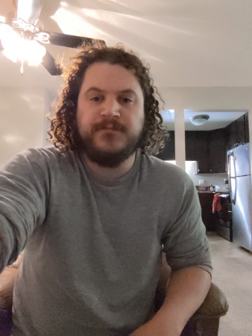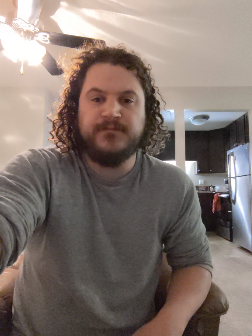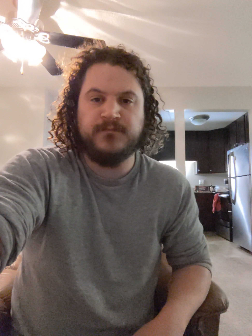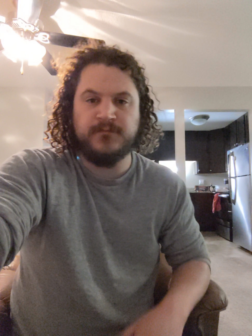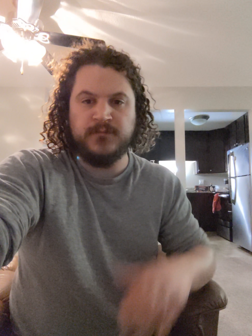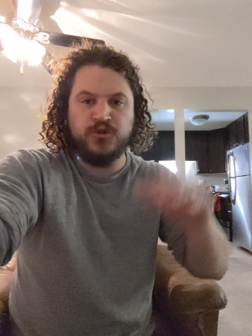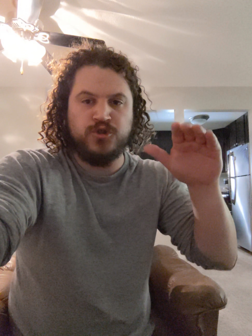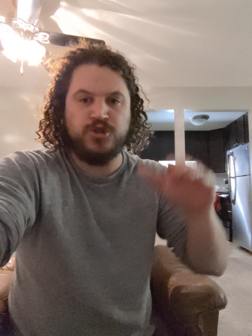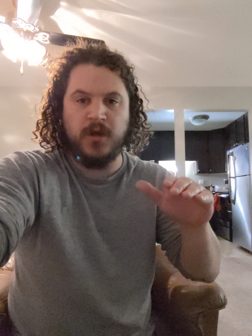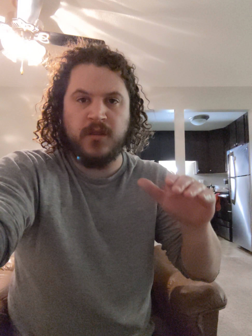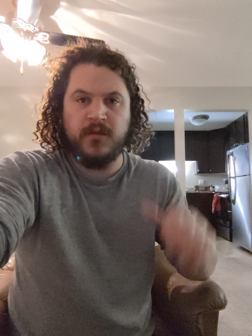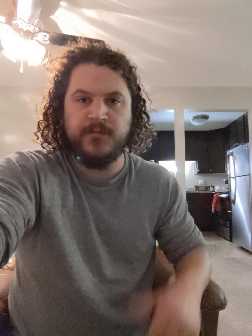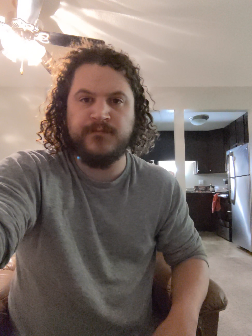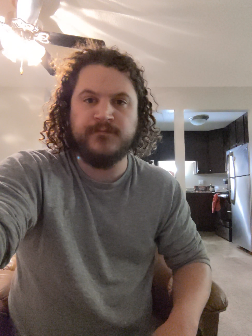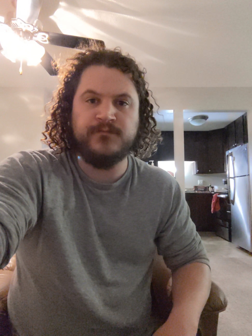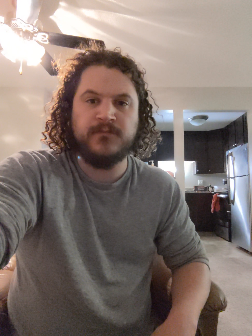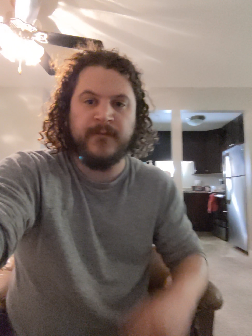child